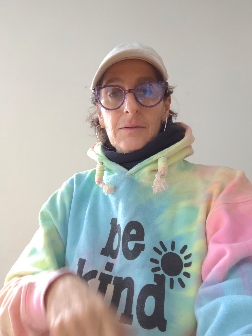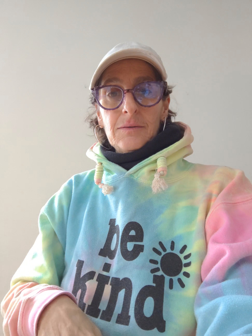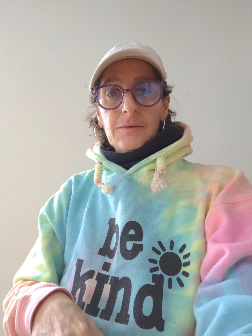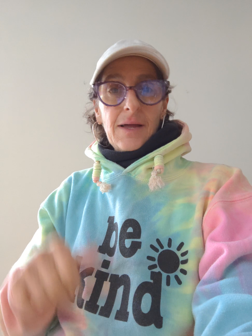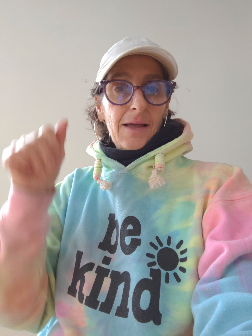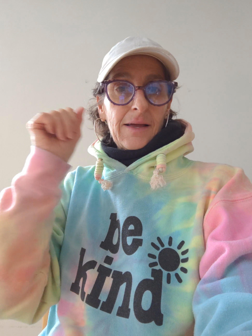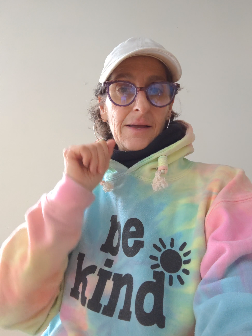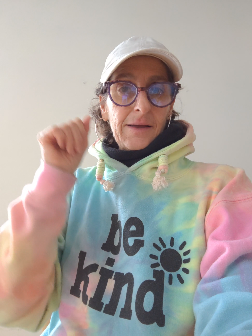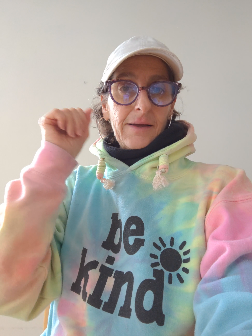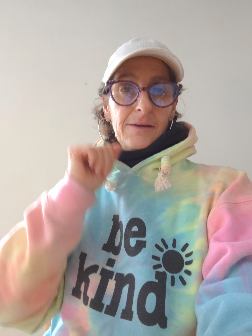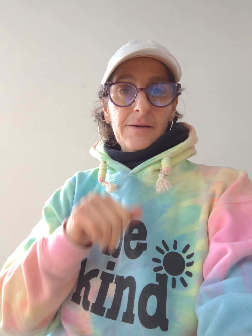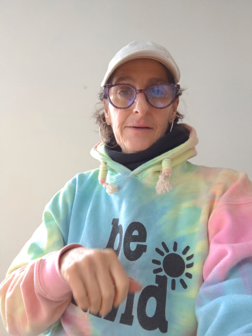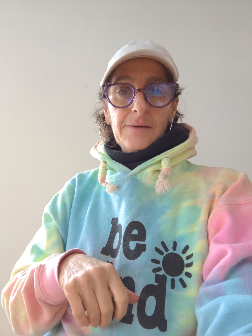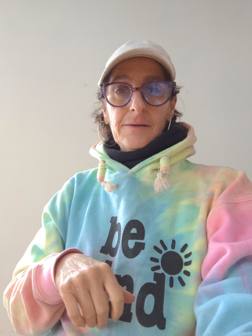aunt